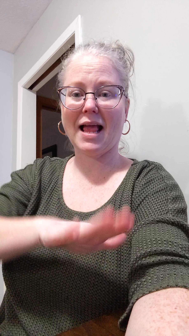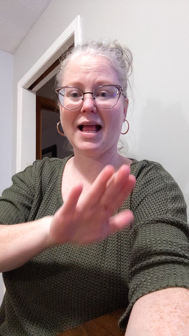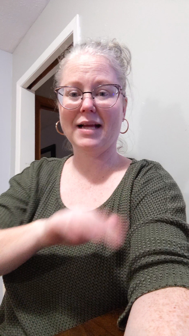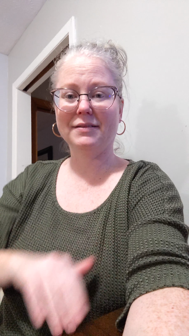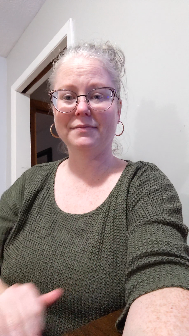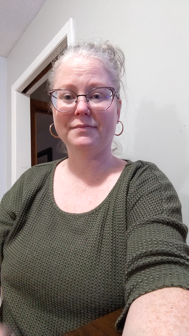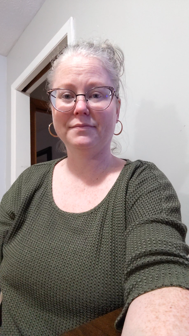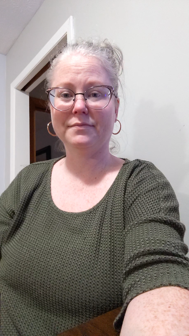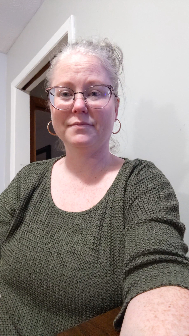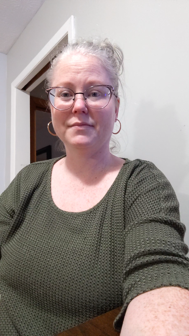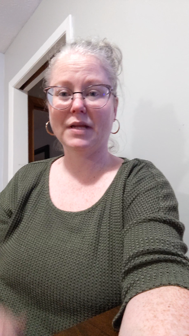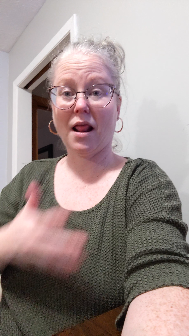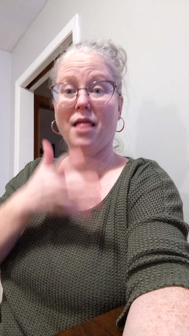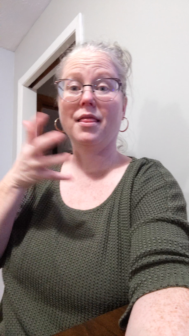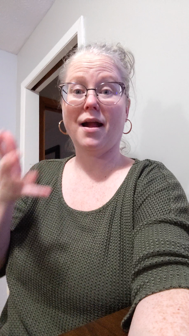a lot